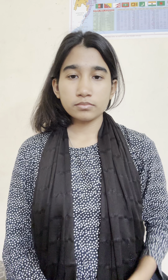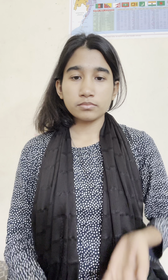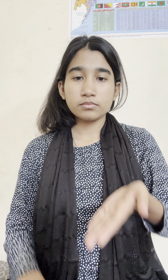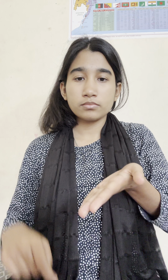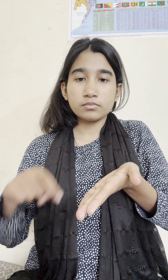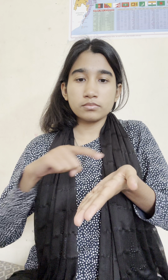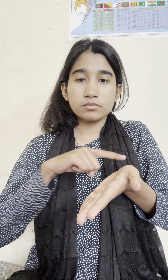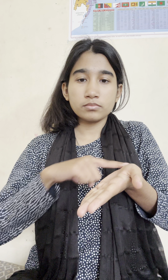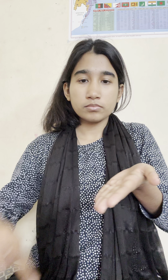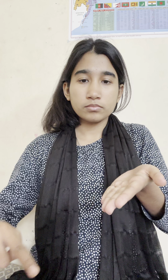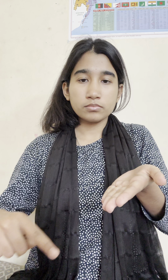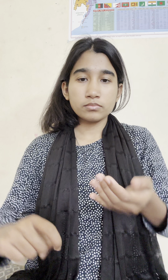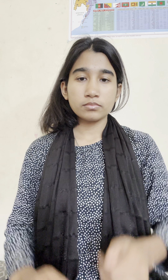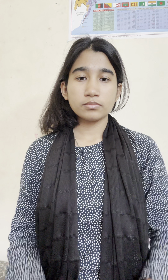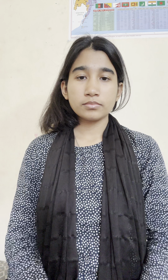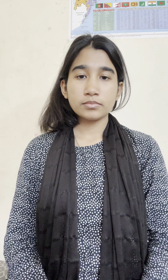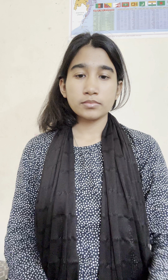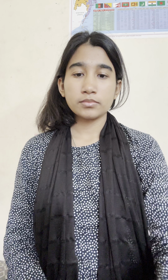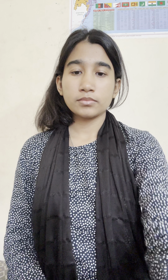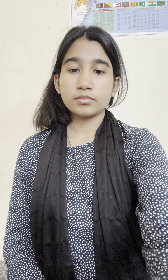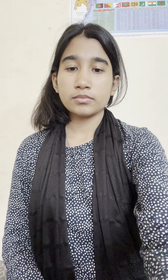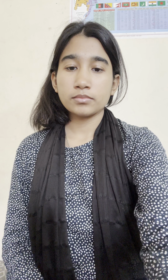আইন